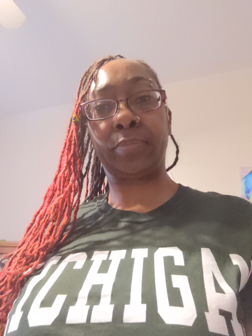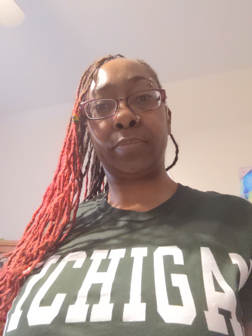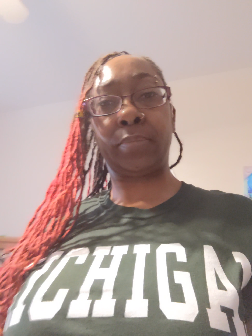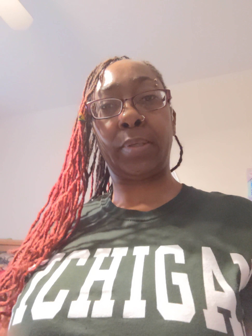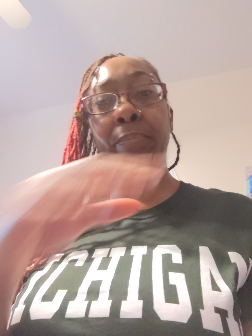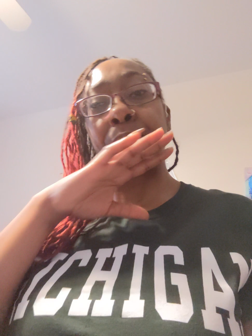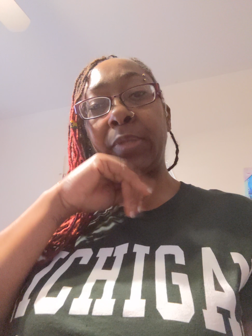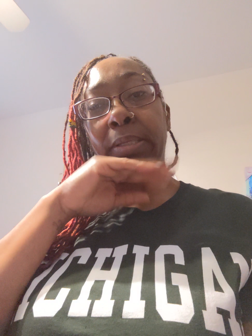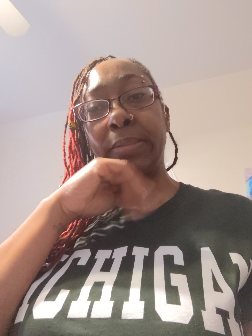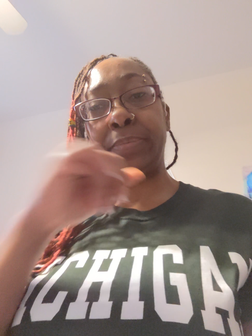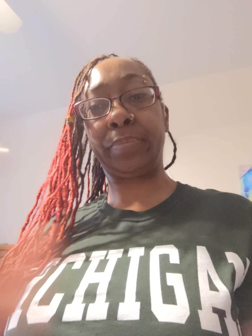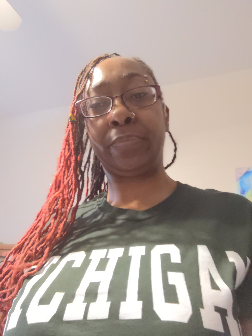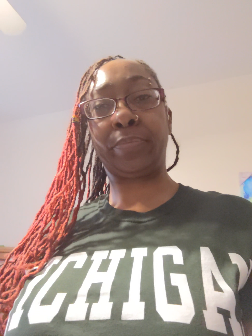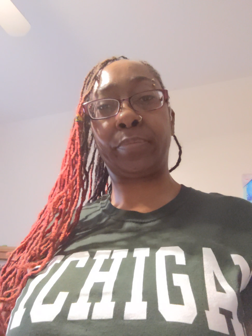pig